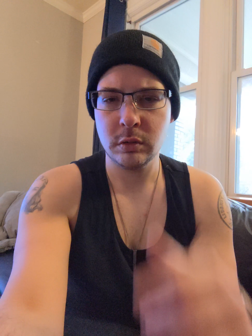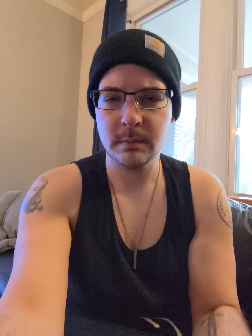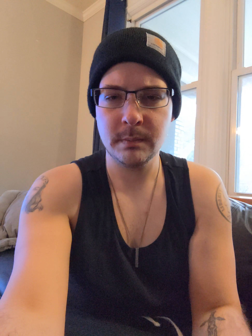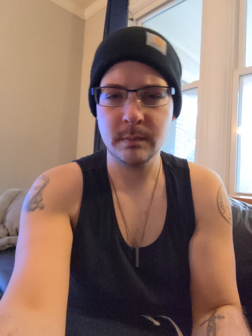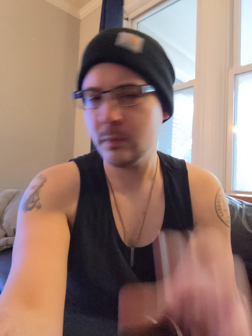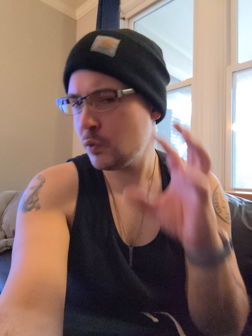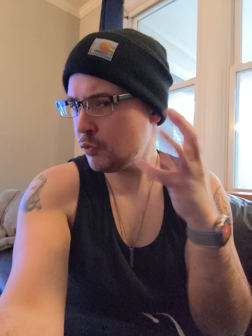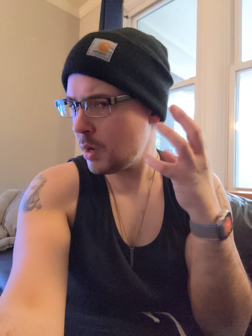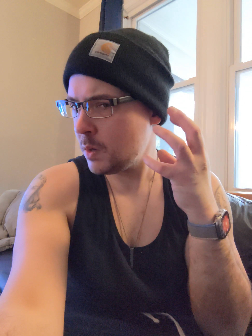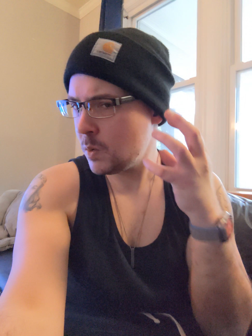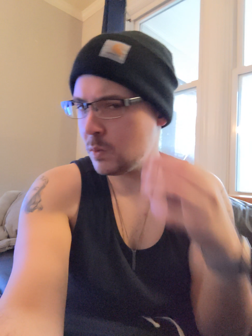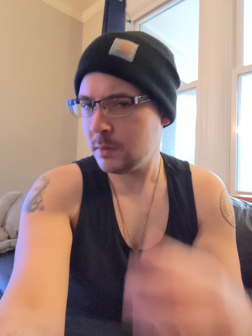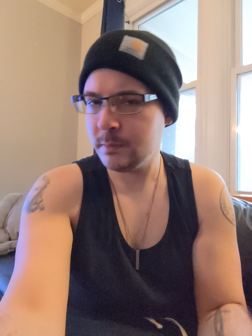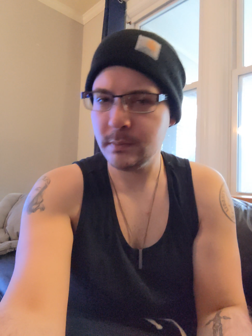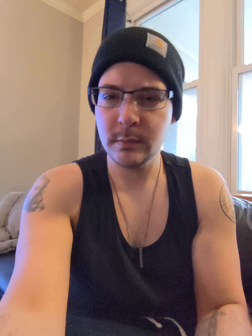radio